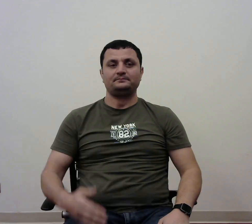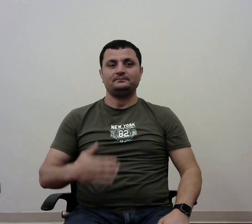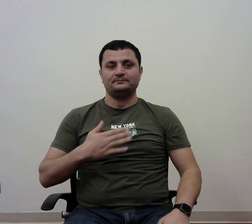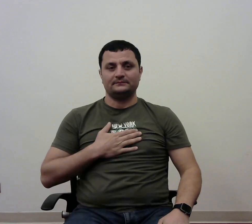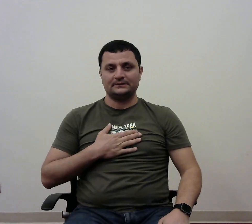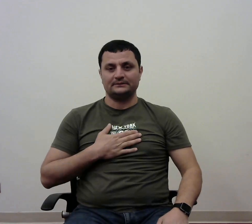mən